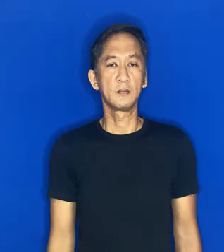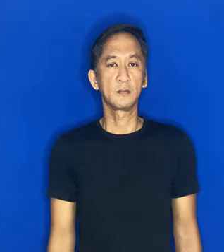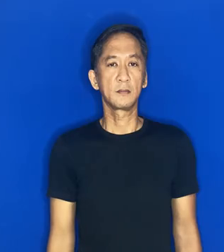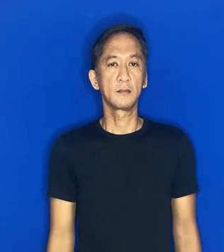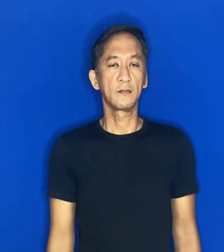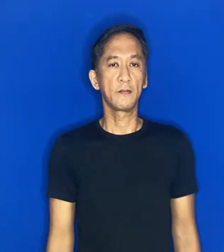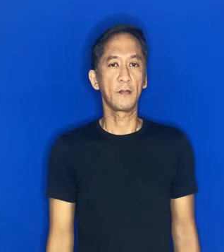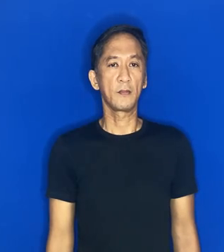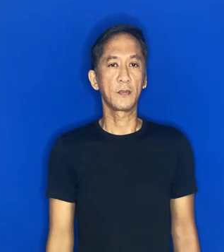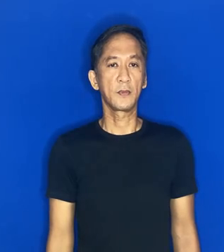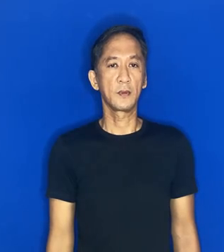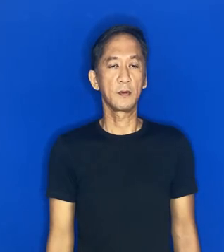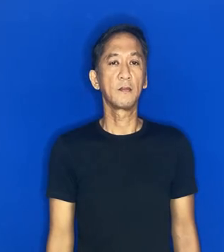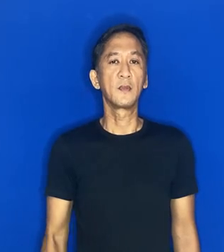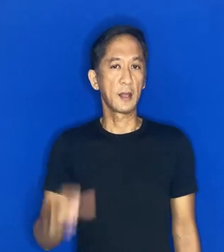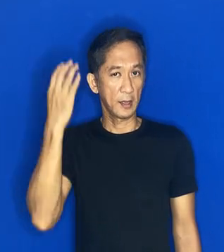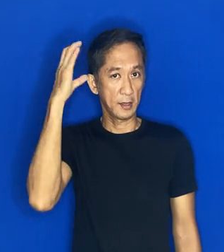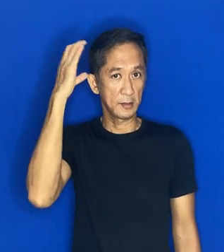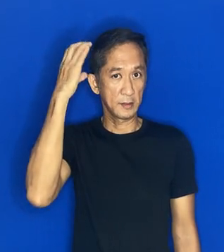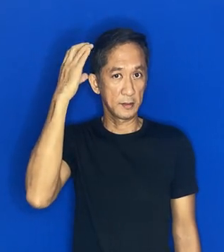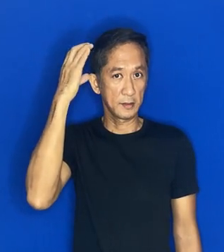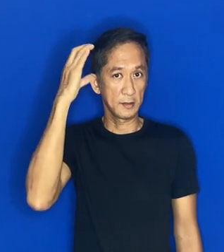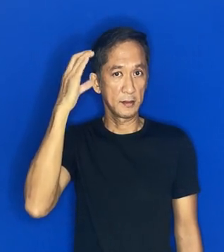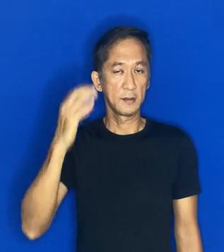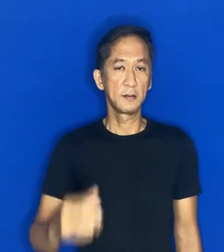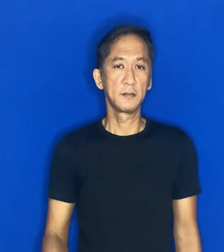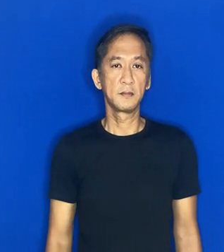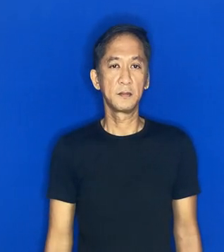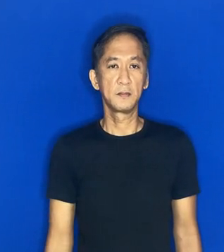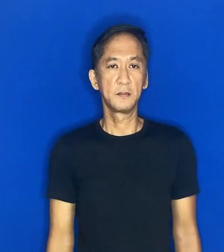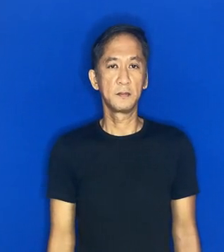cousin